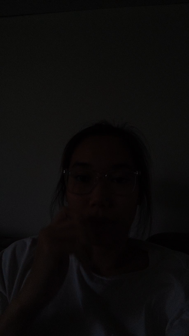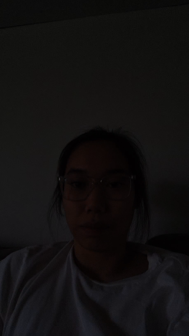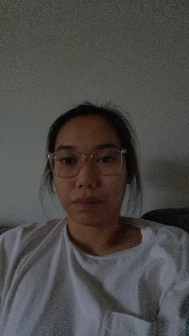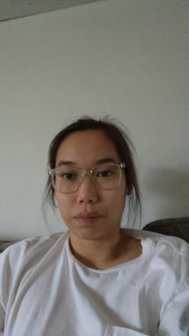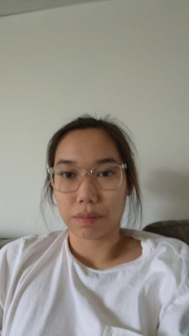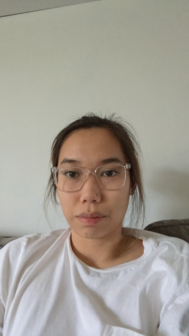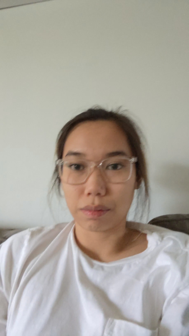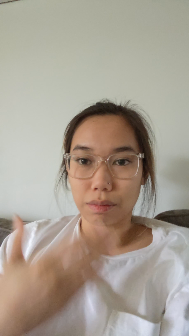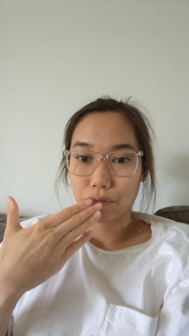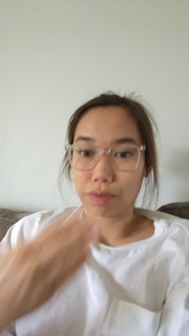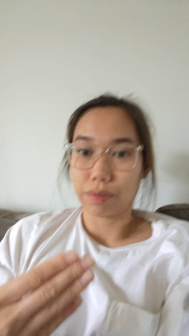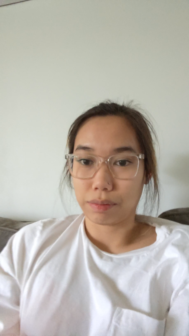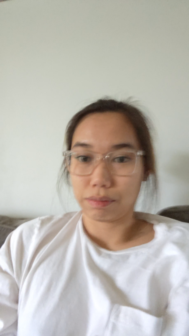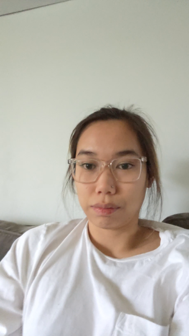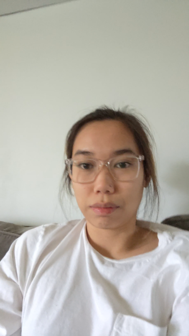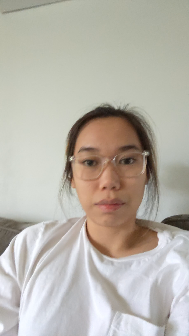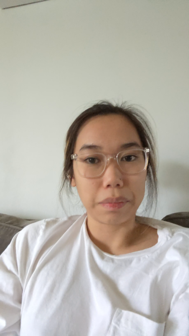good